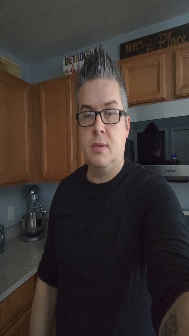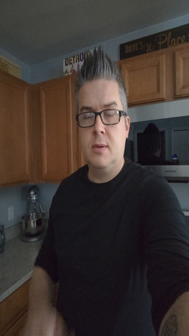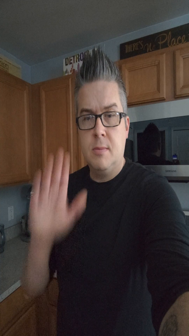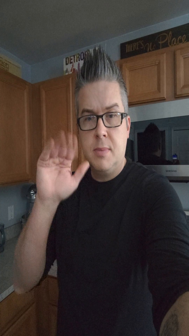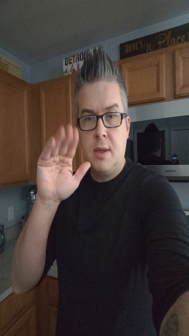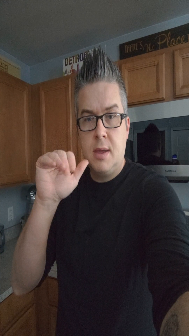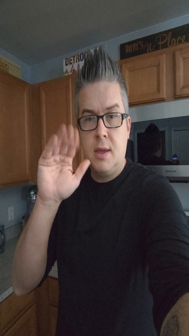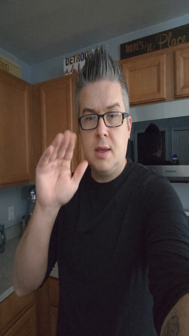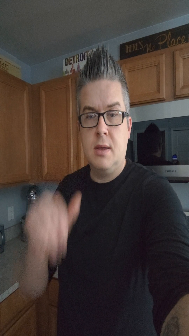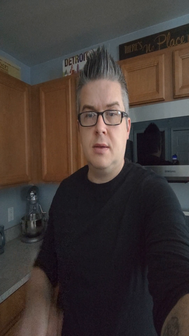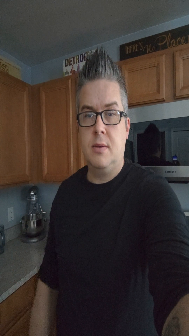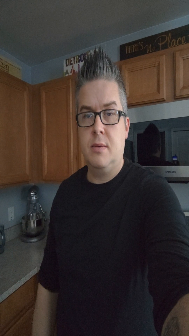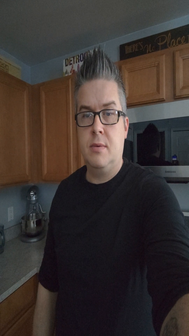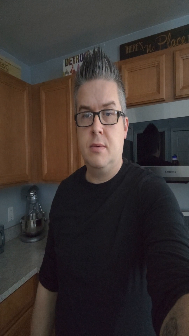bye